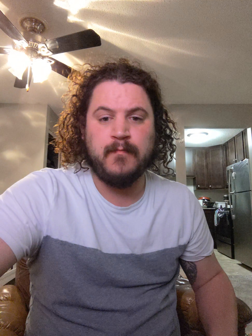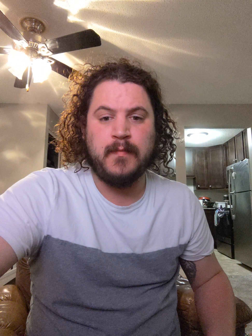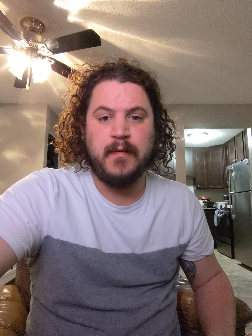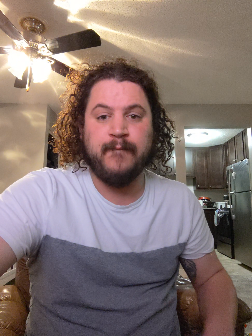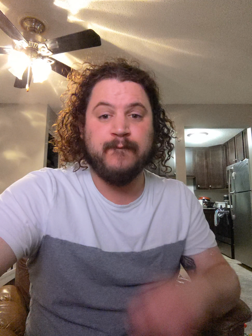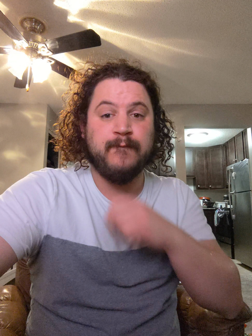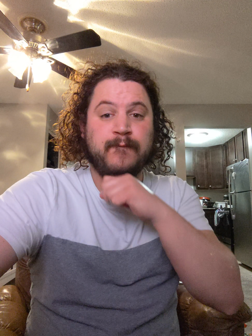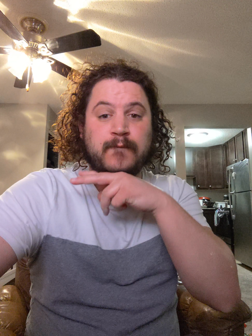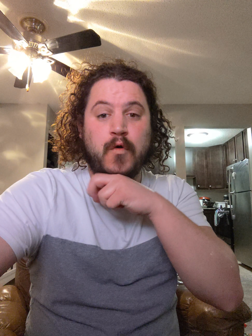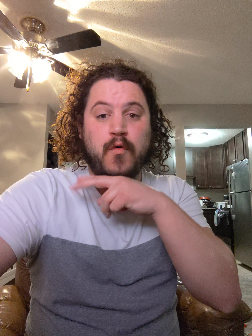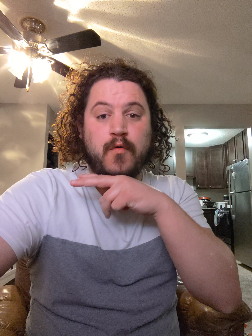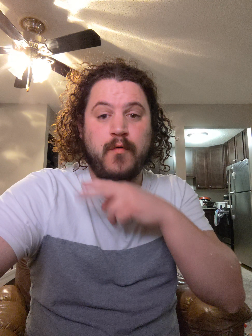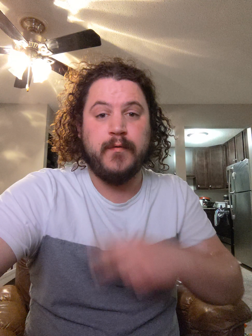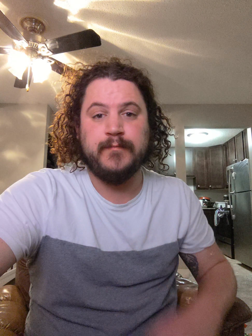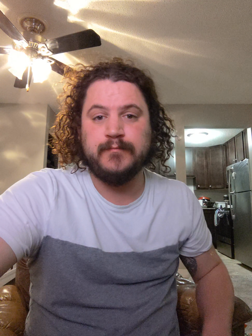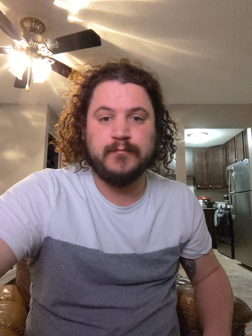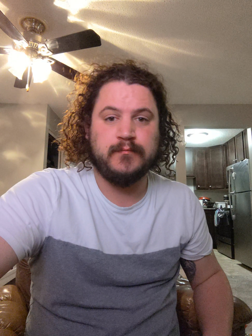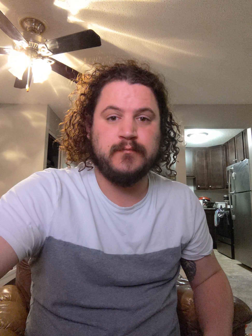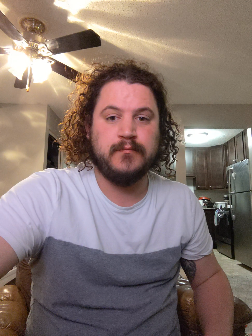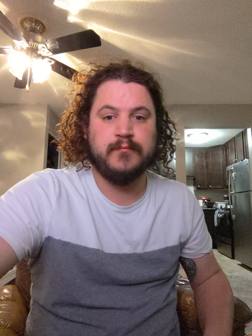frog